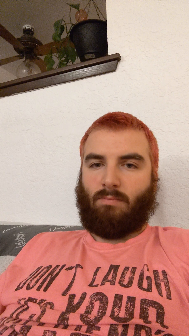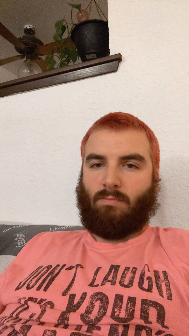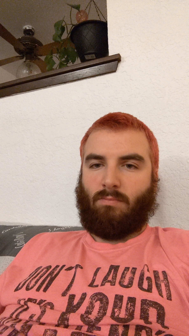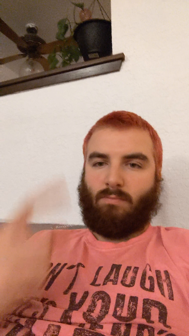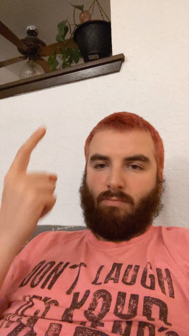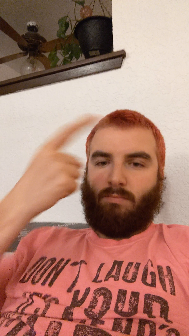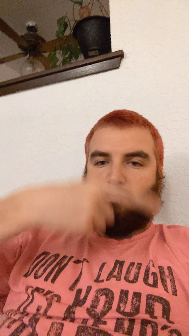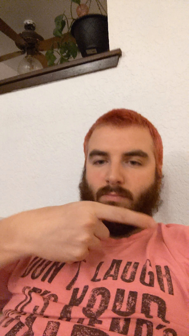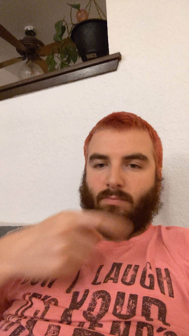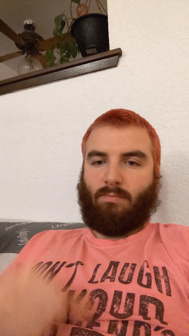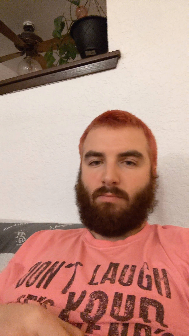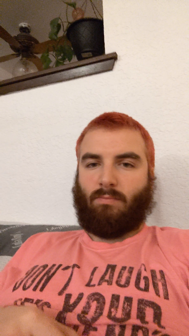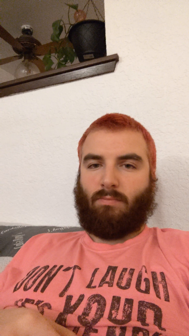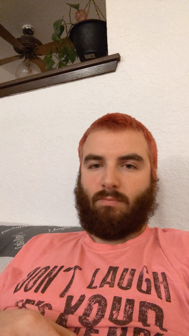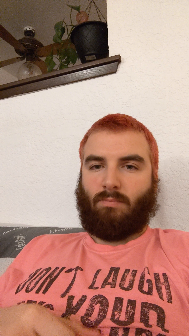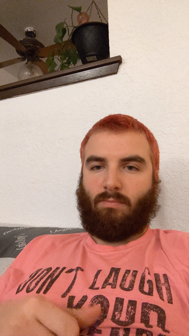day